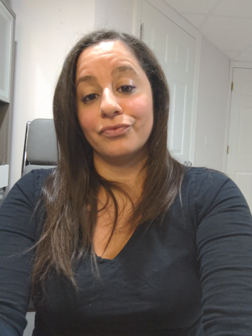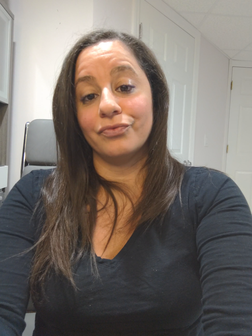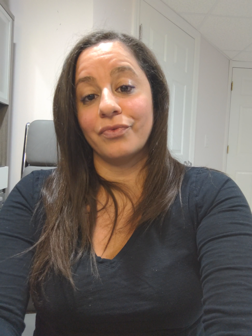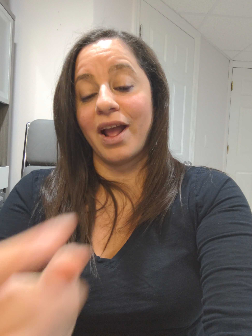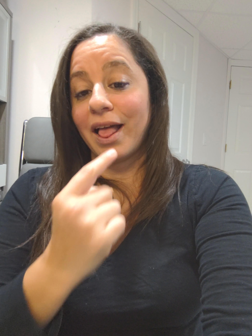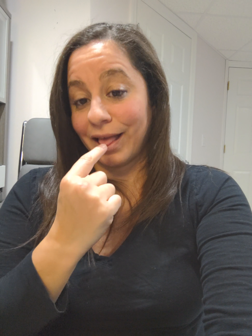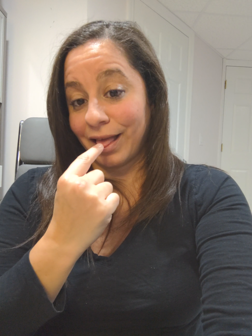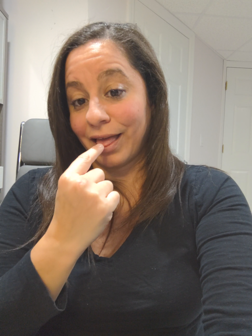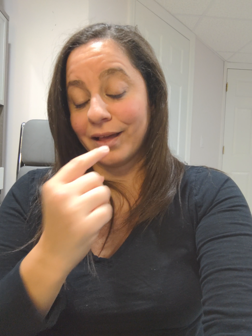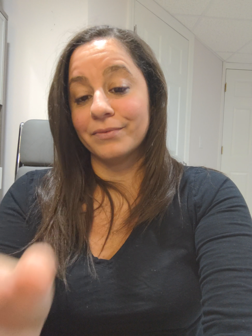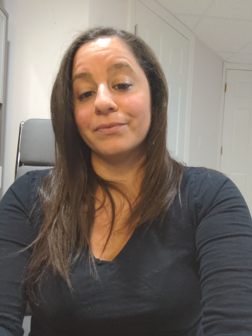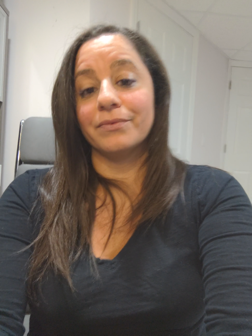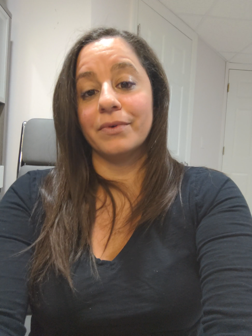tongue